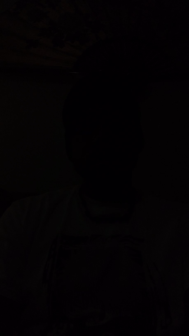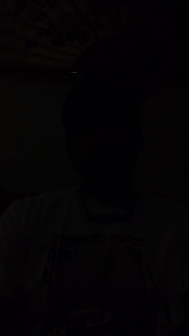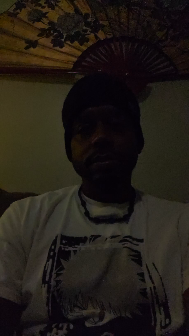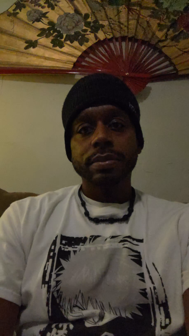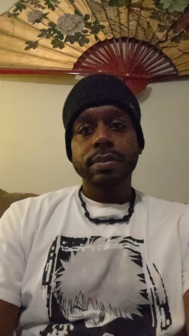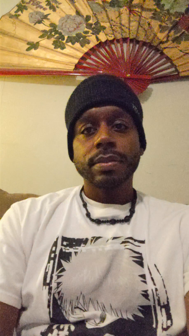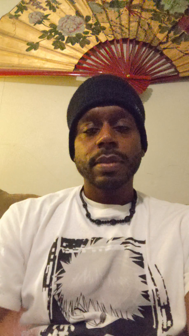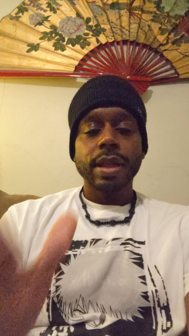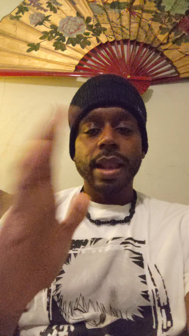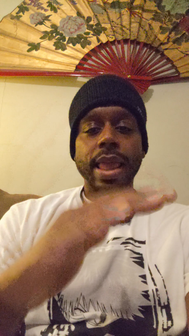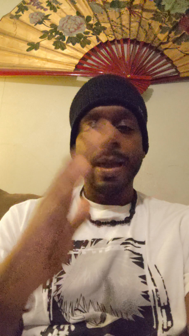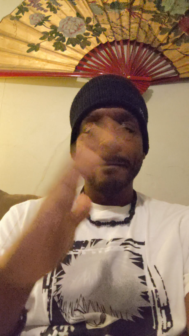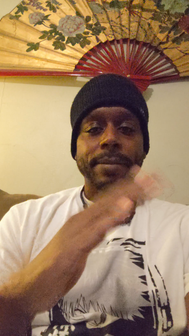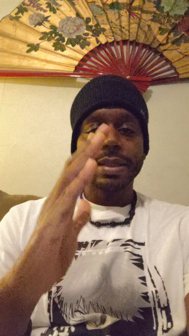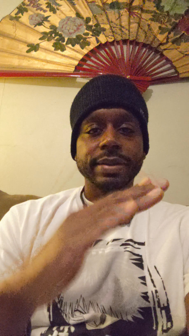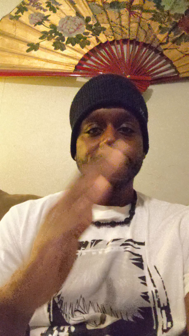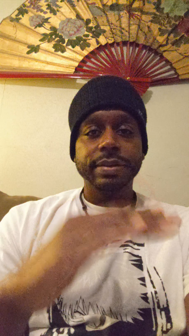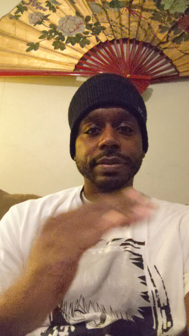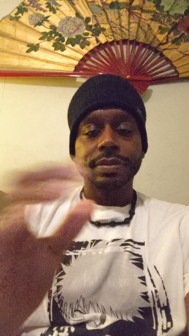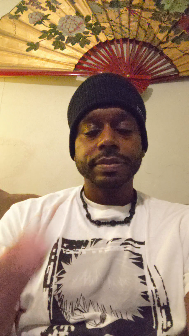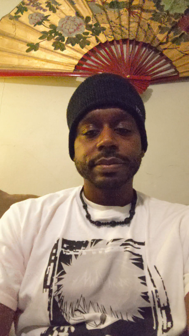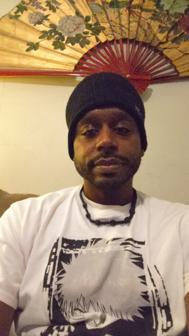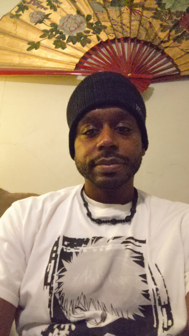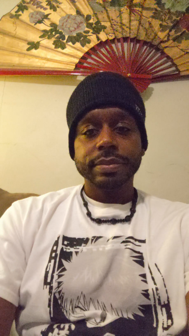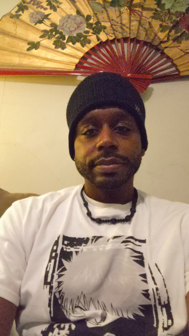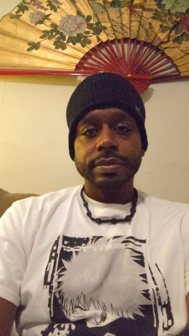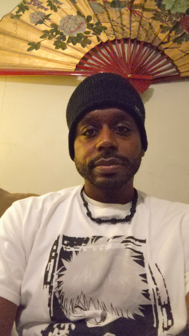clap